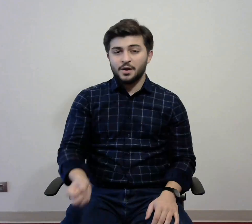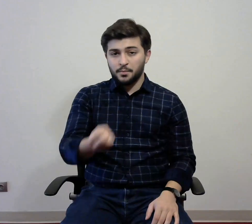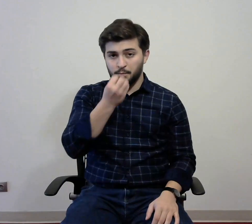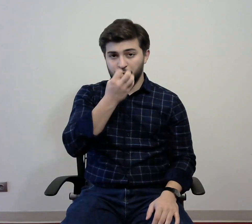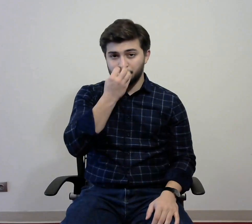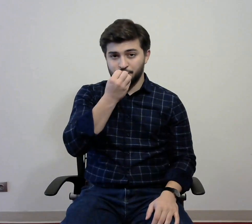bakı